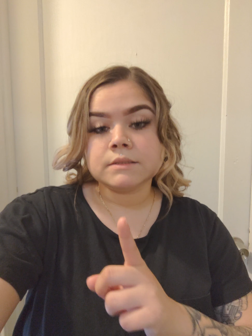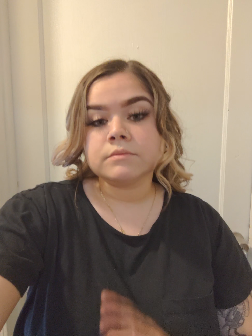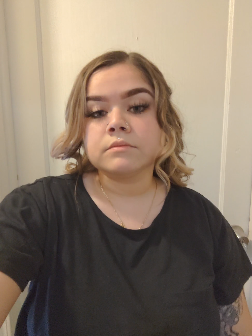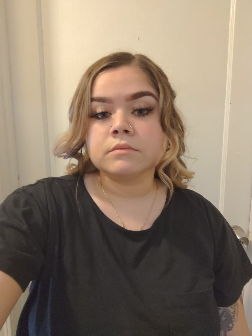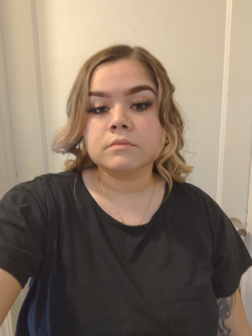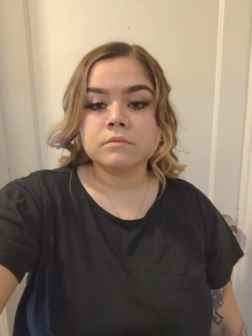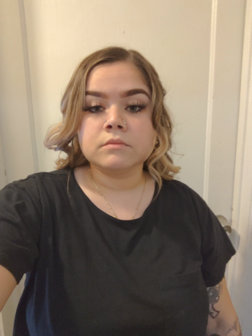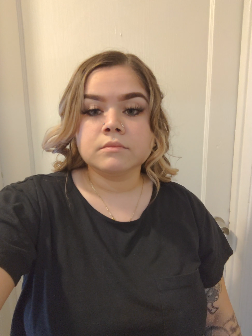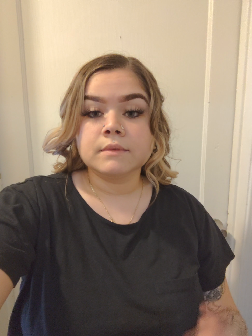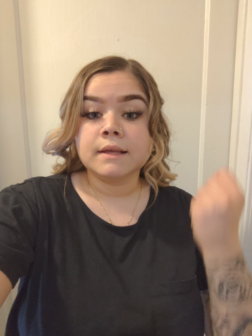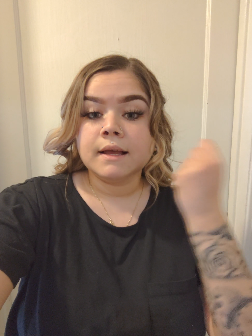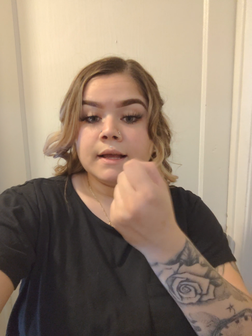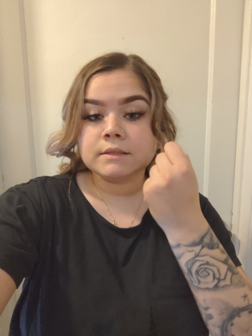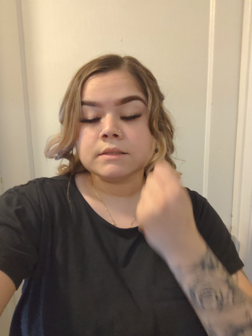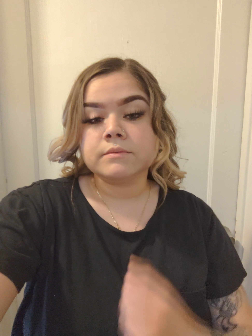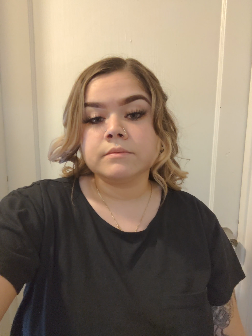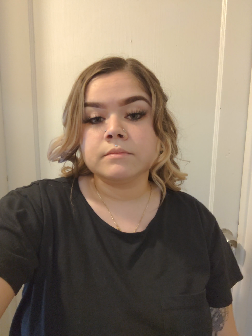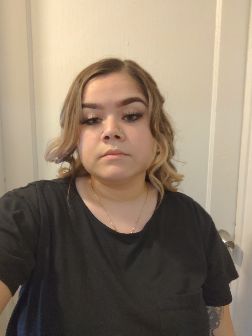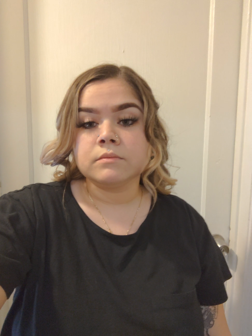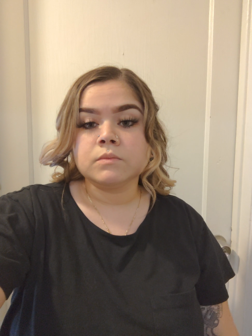hit